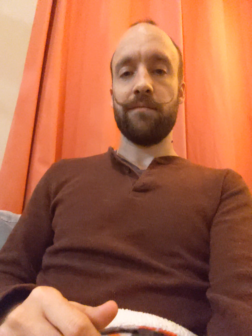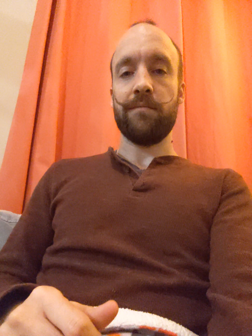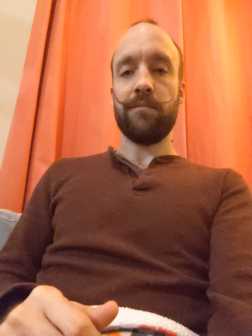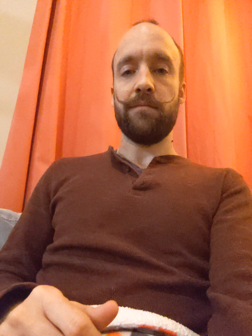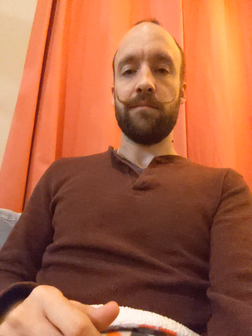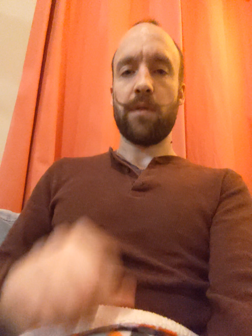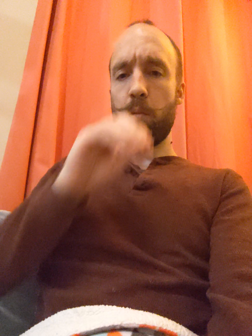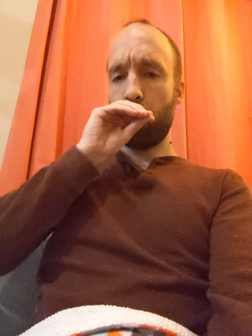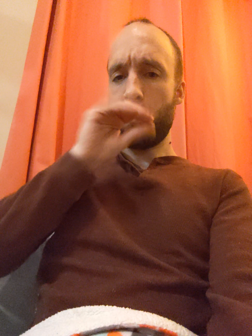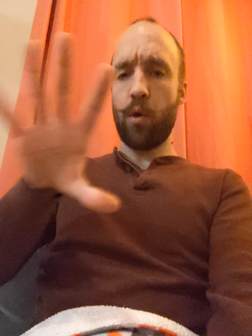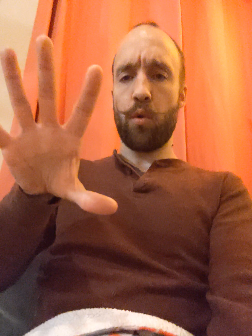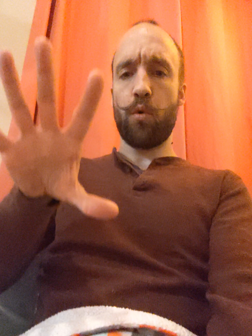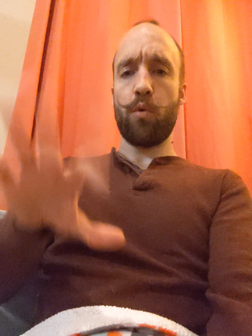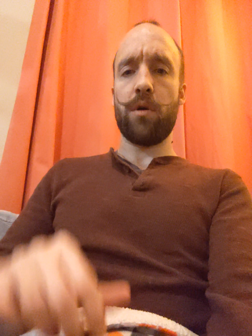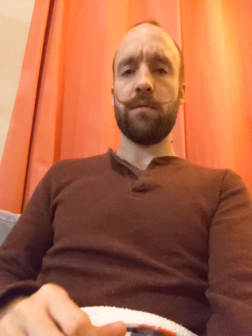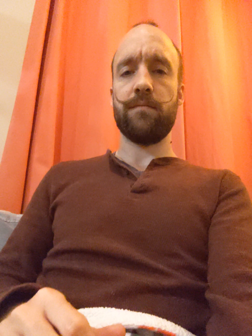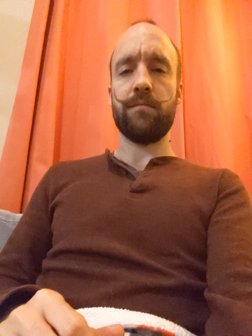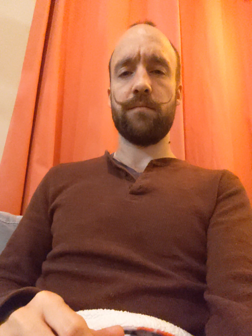blow